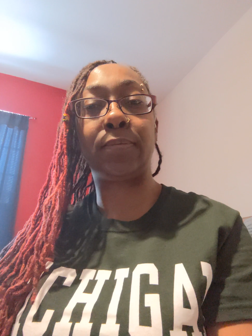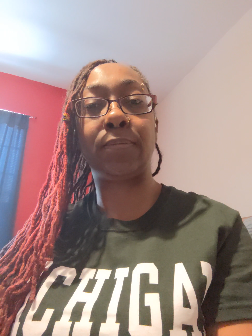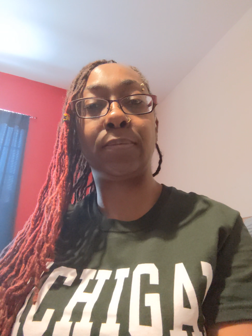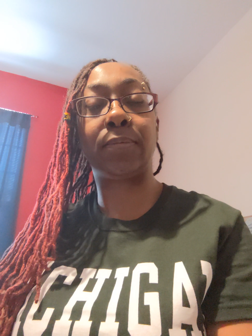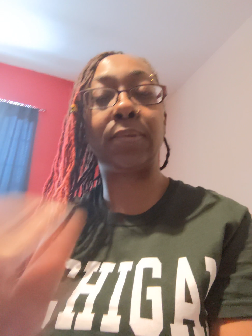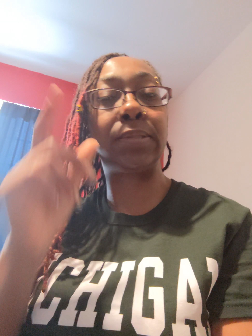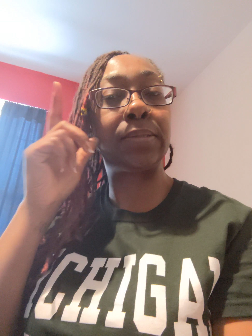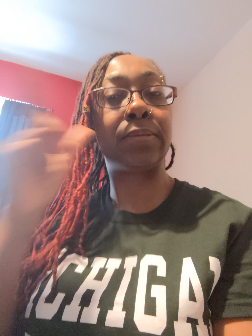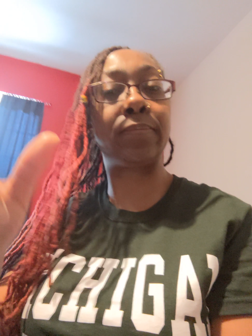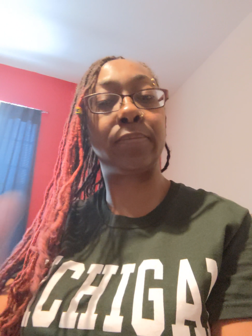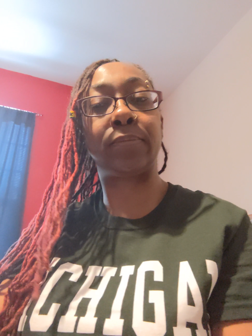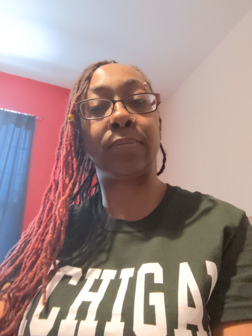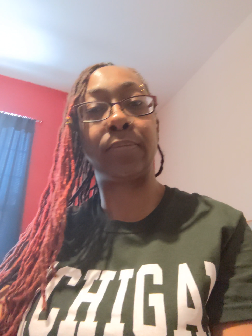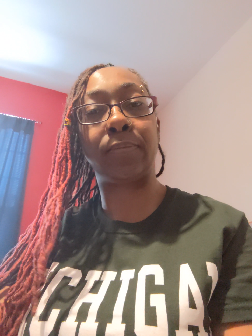listen